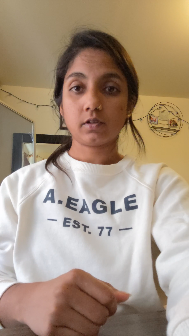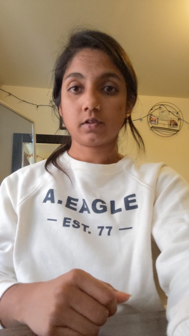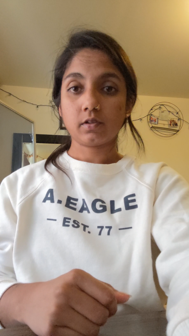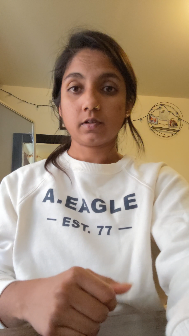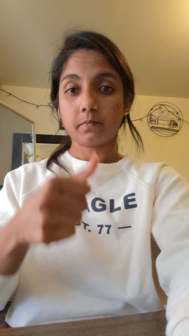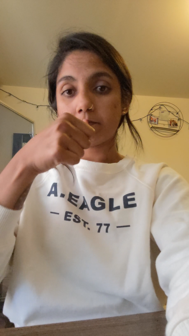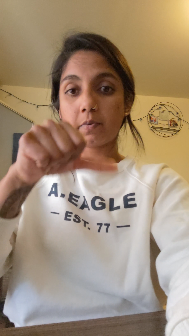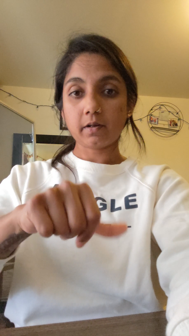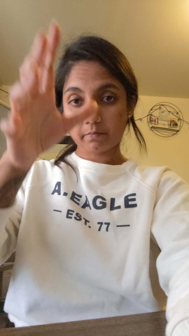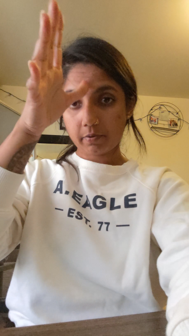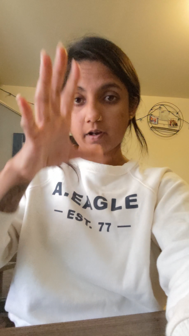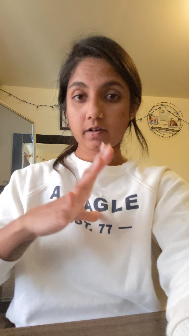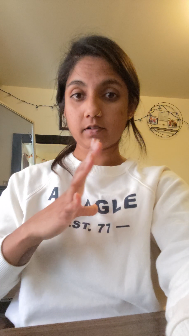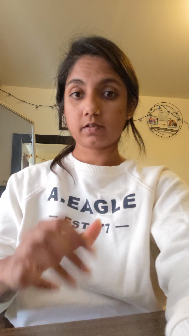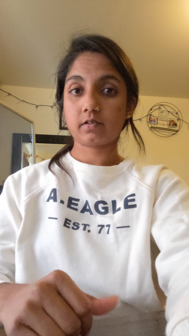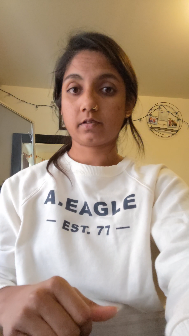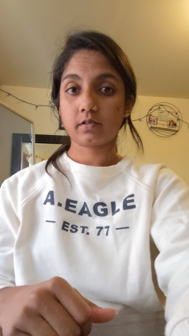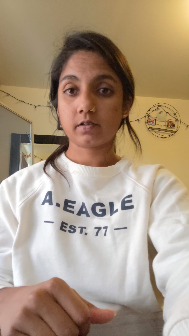mailman